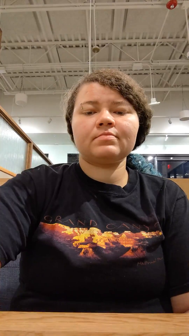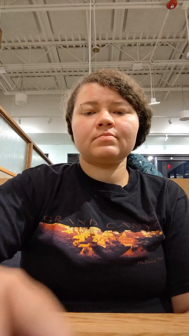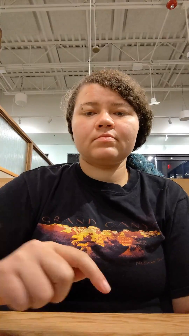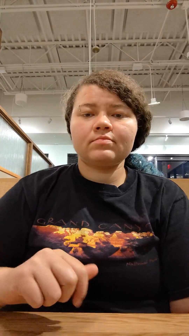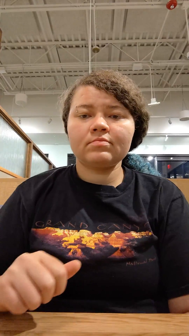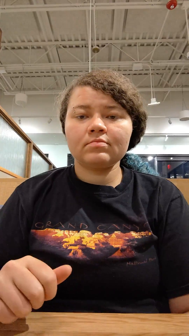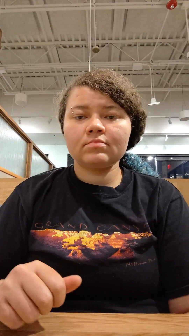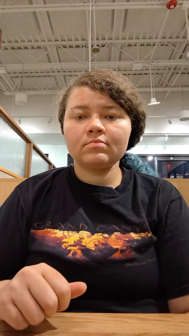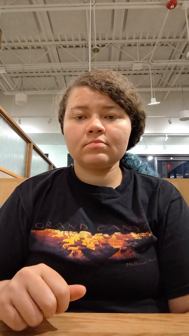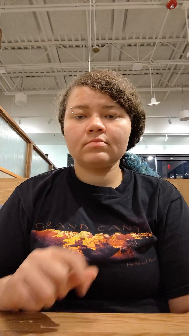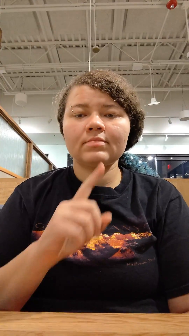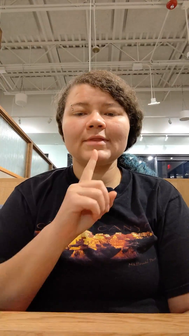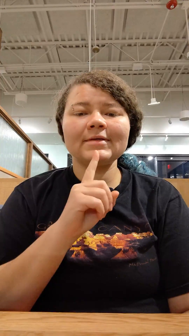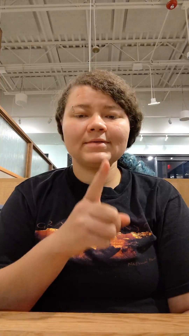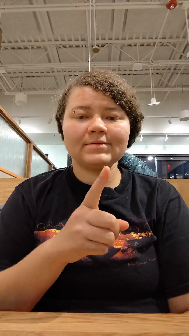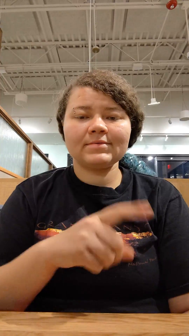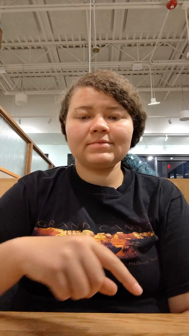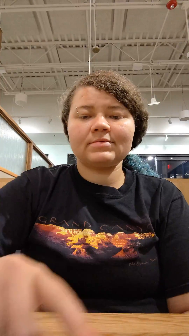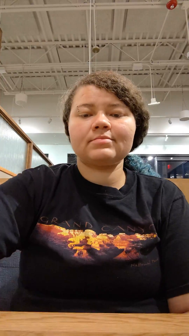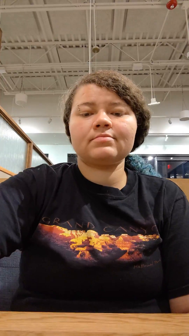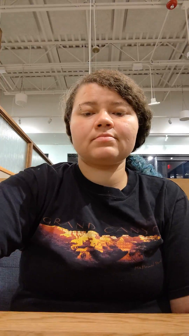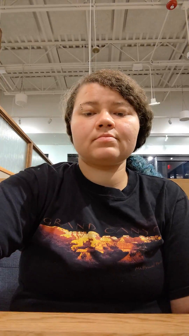is